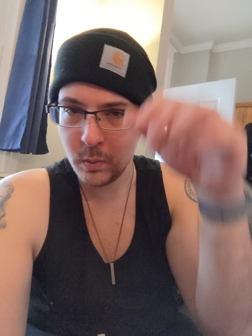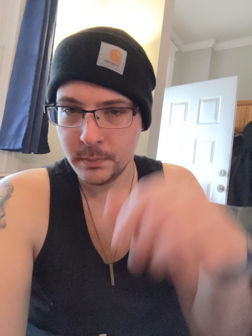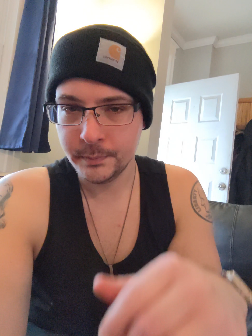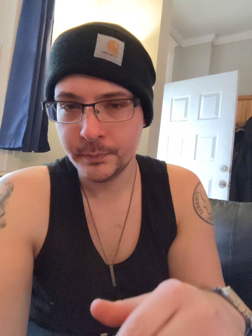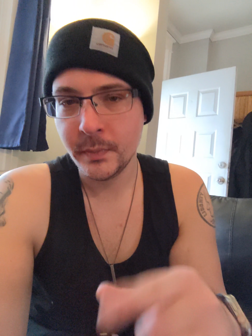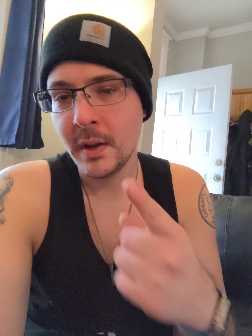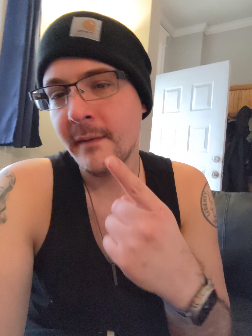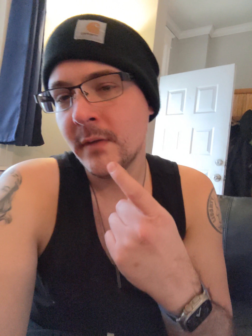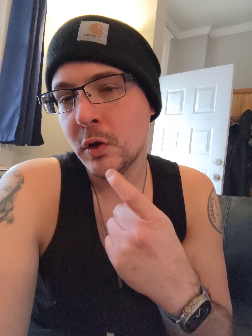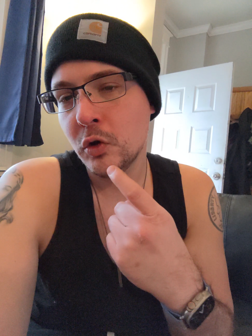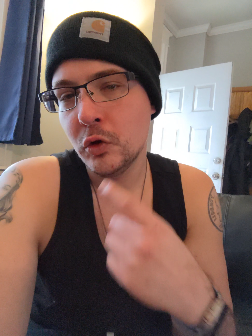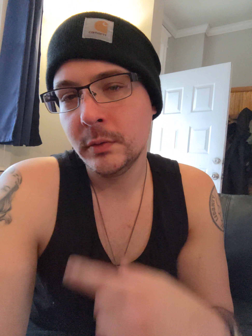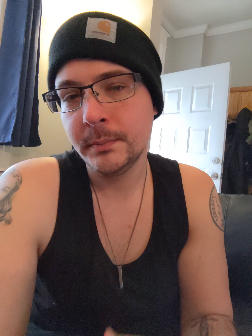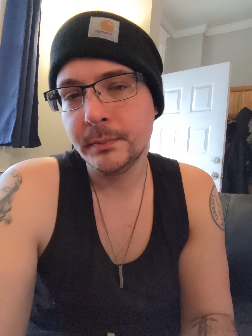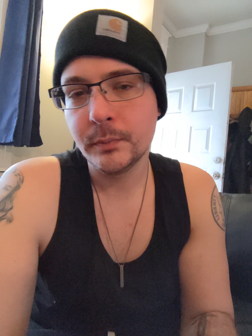finger